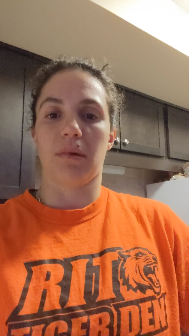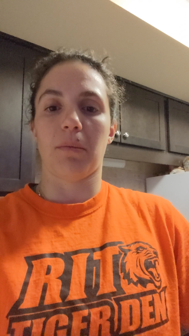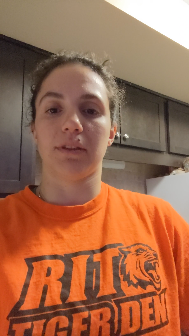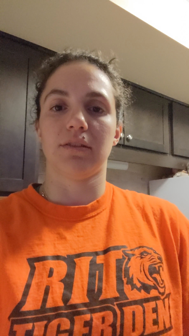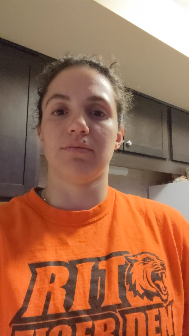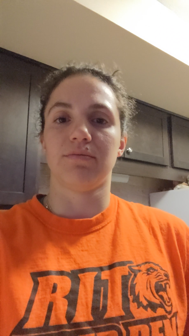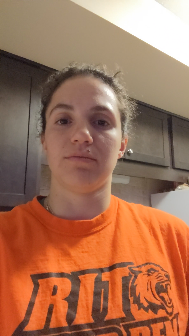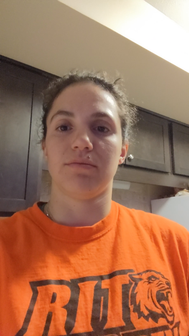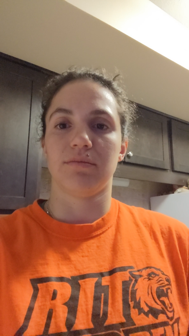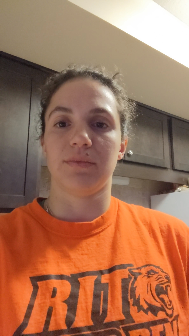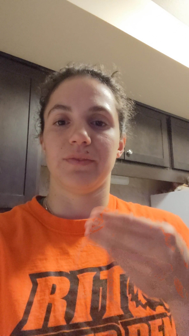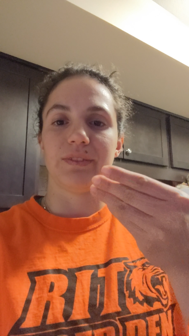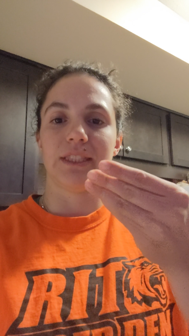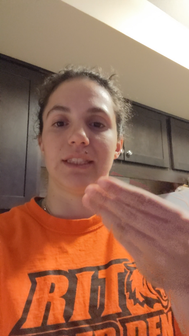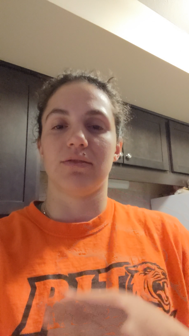feed